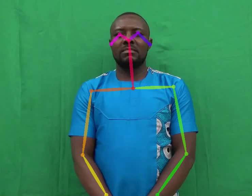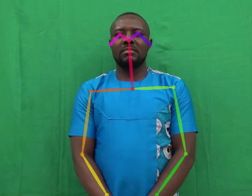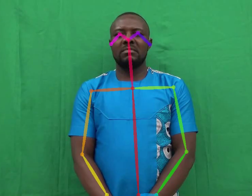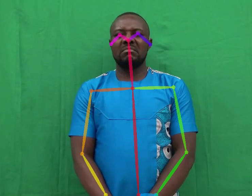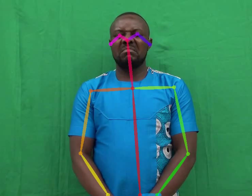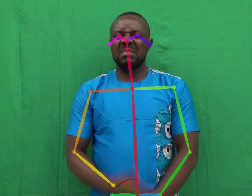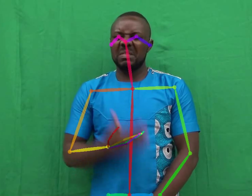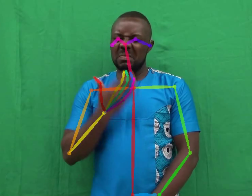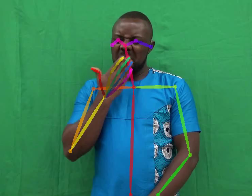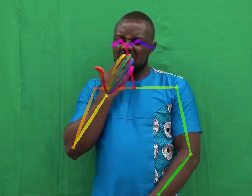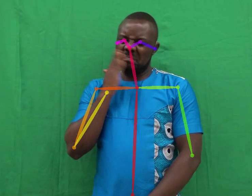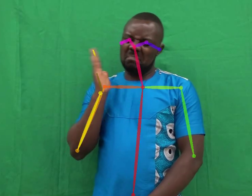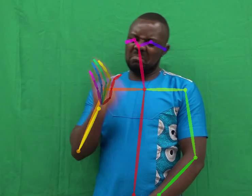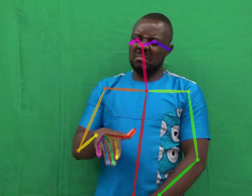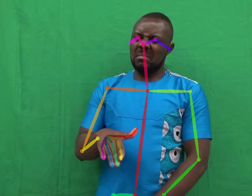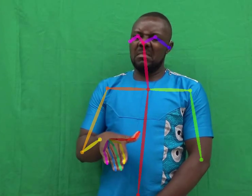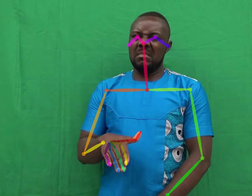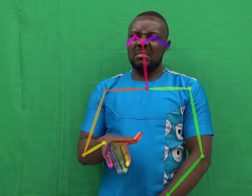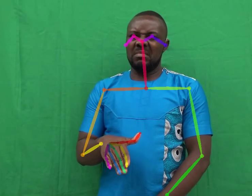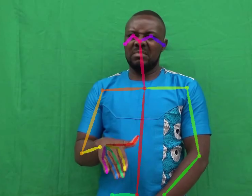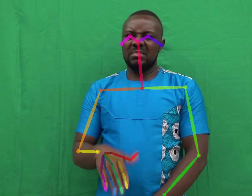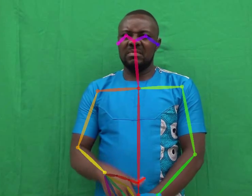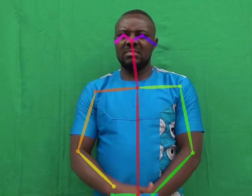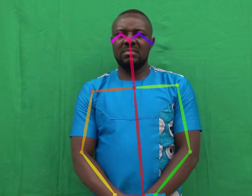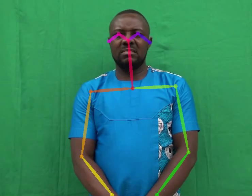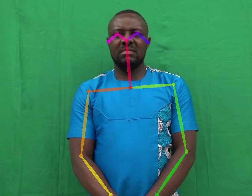bad